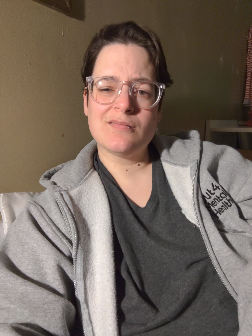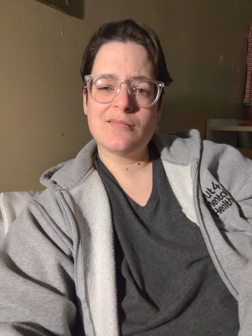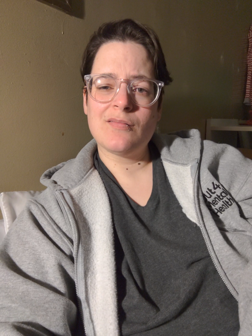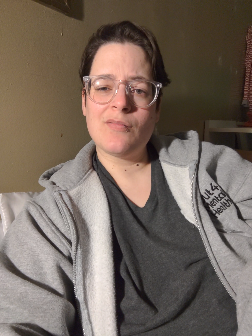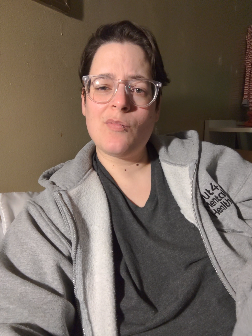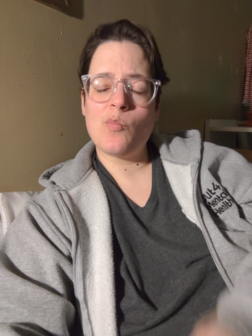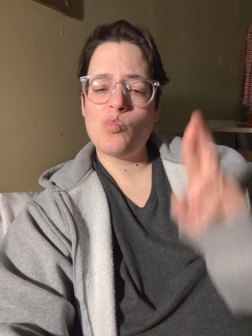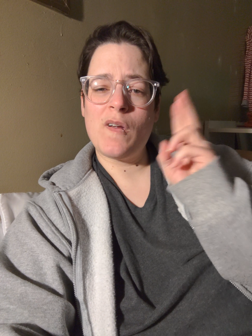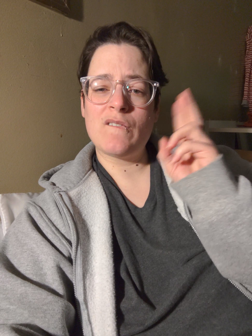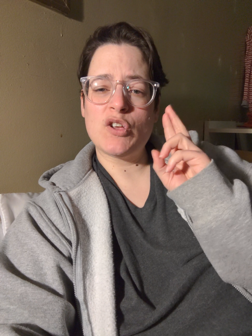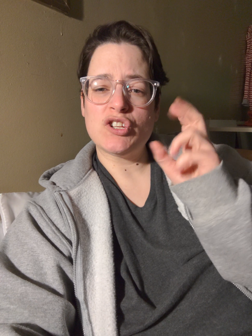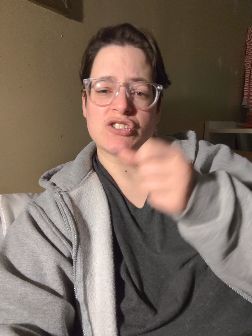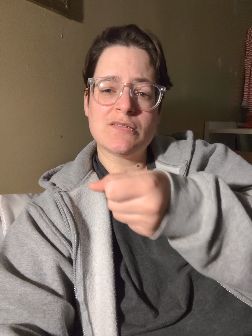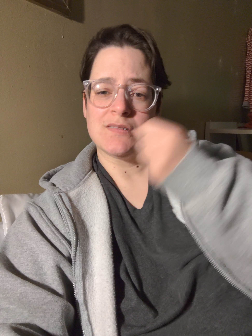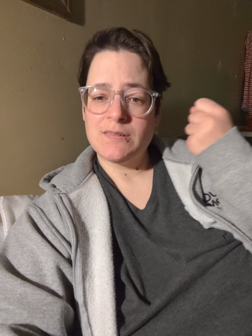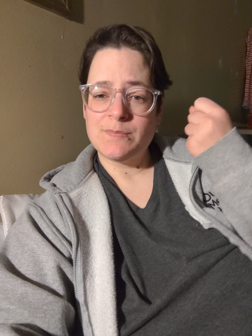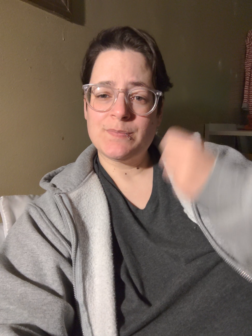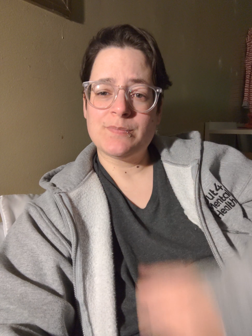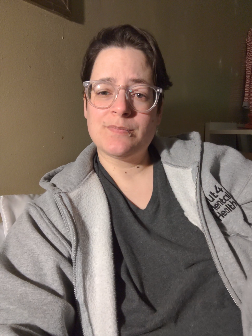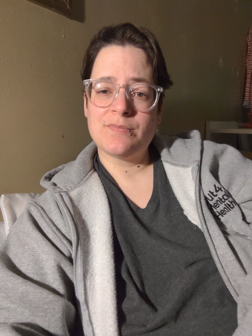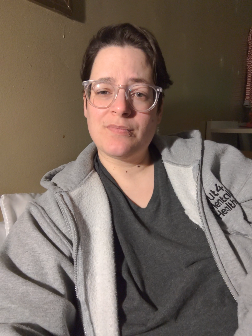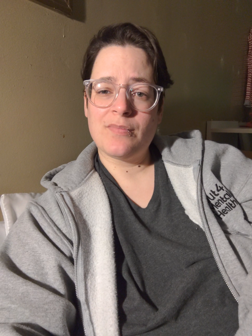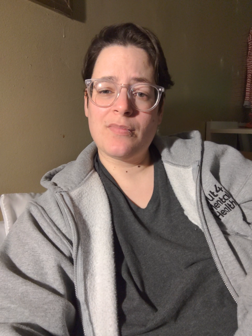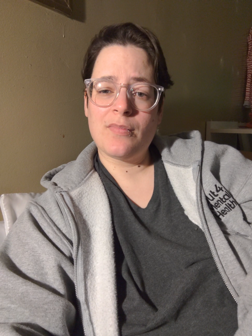refrigerator